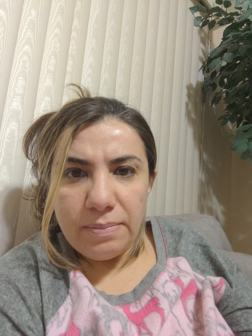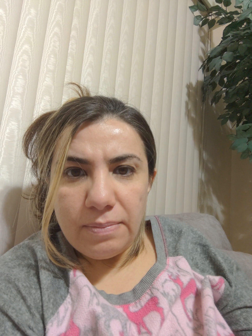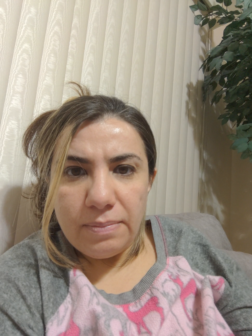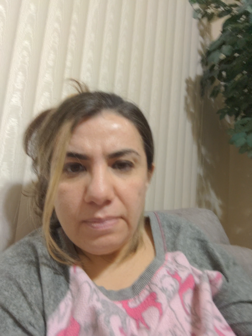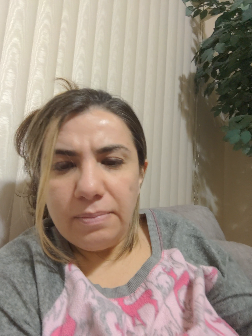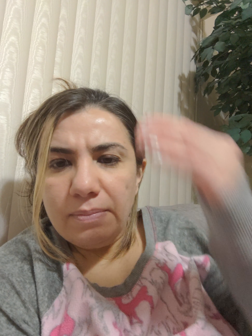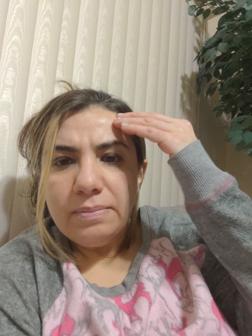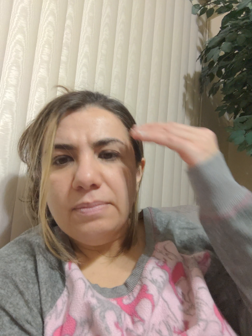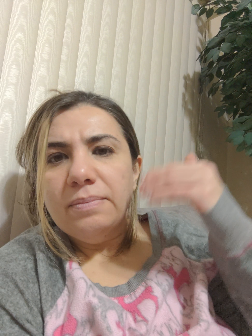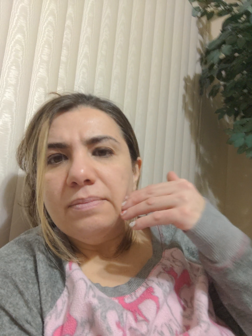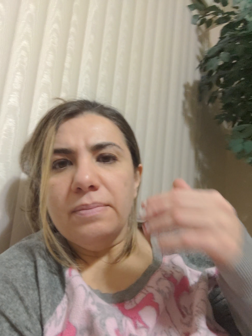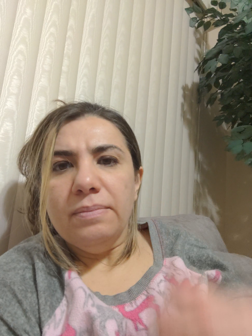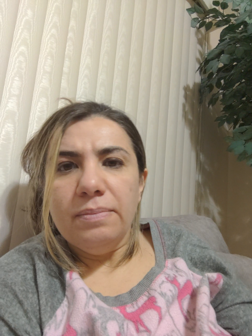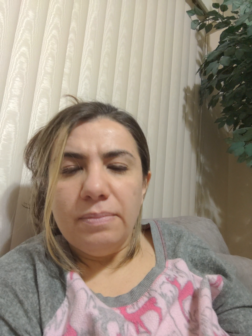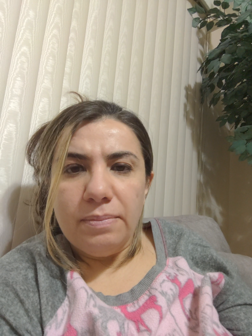head